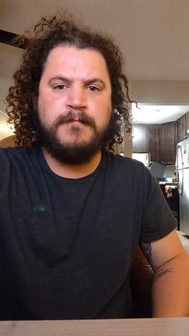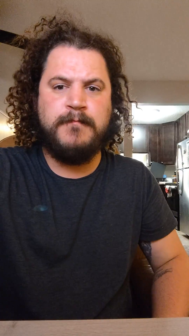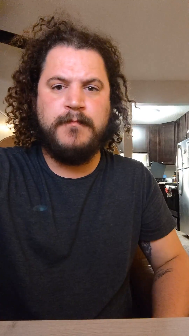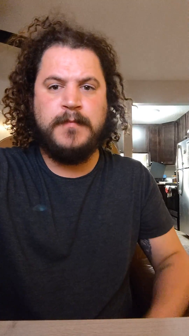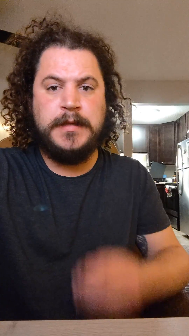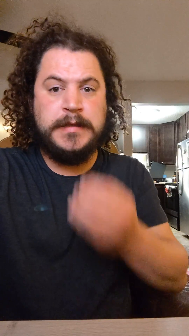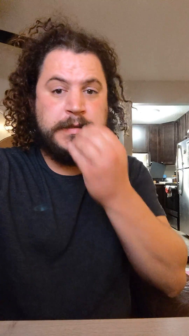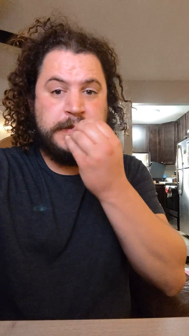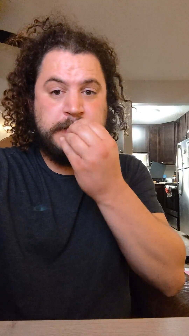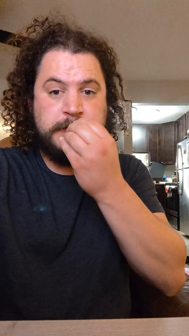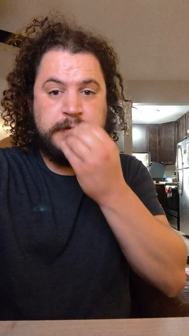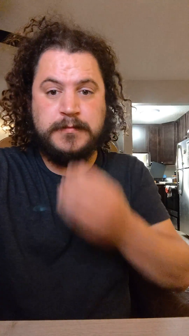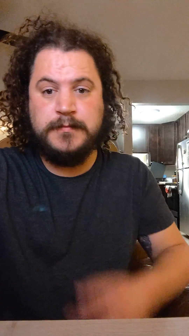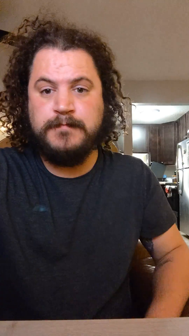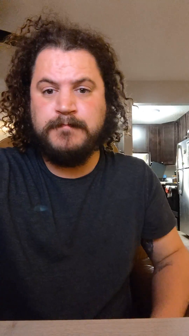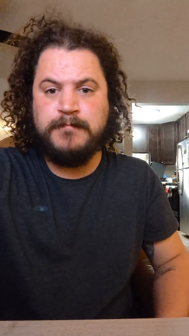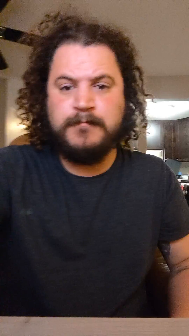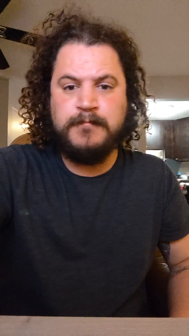eat